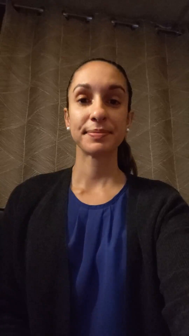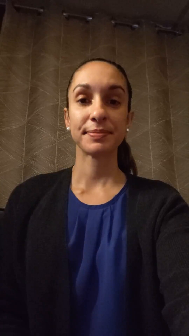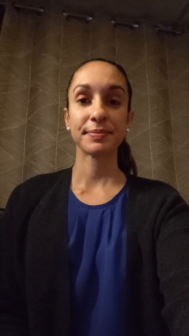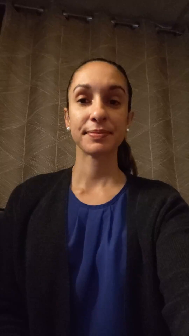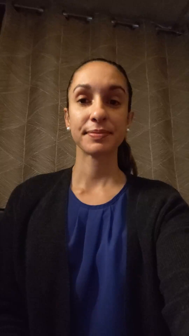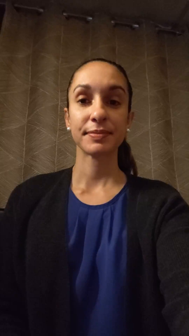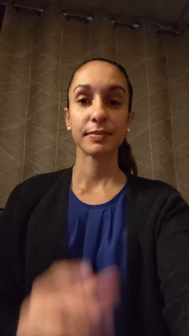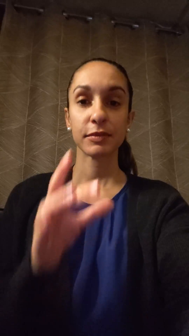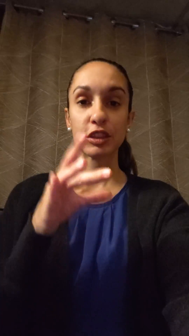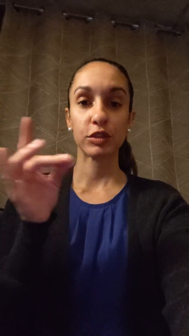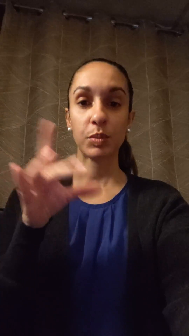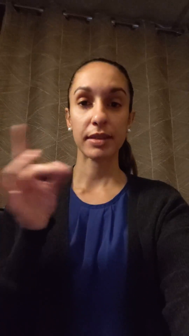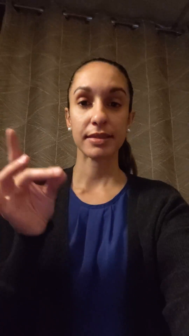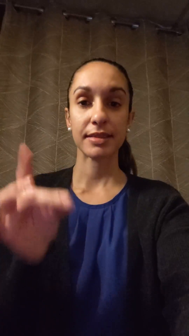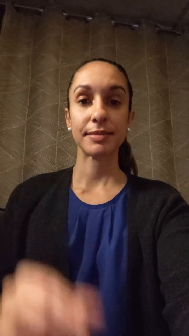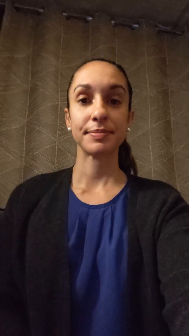choose